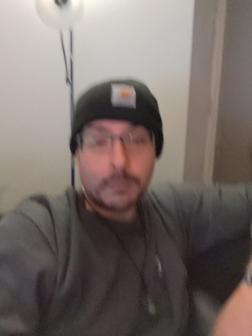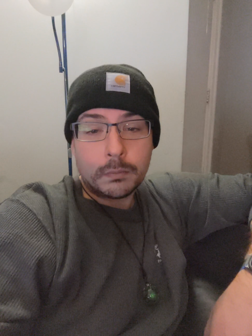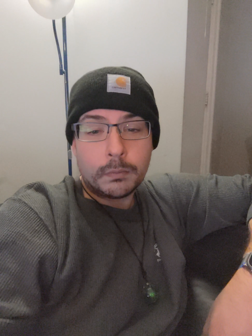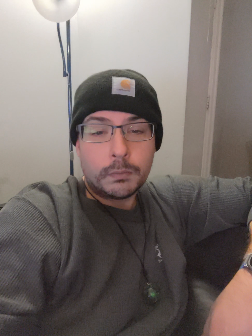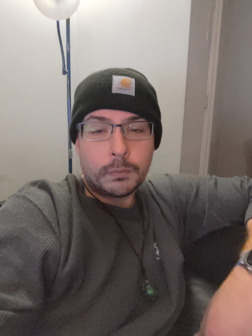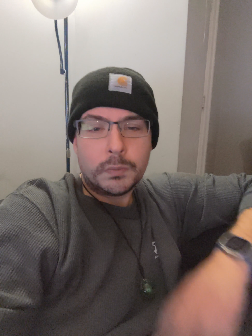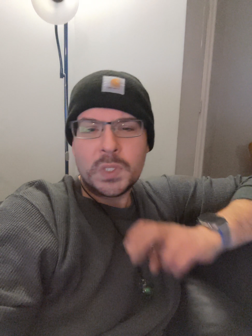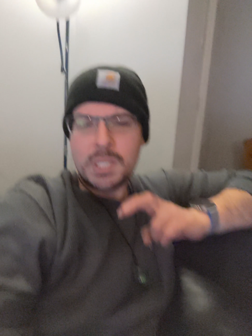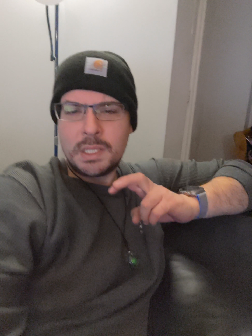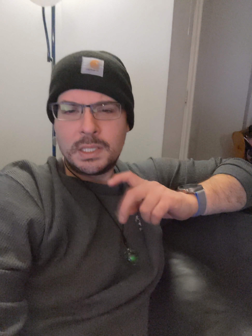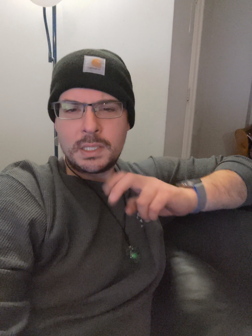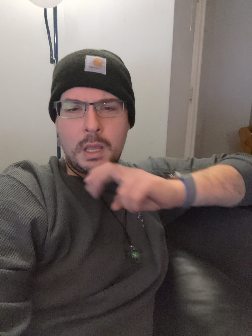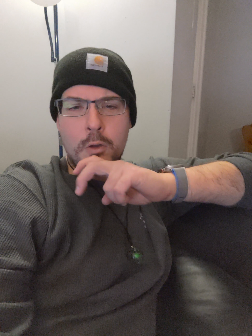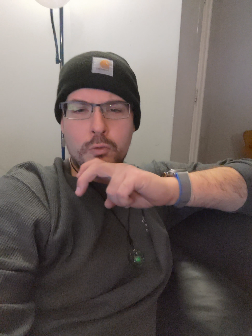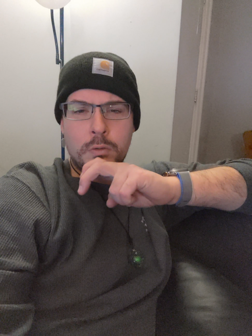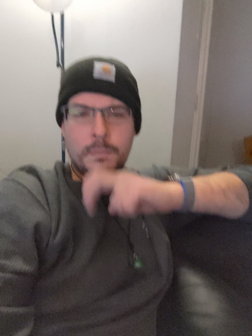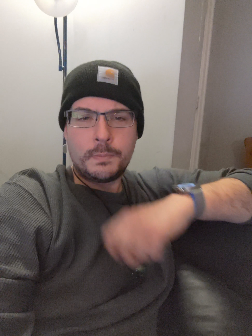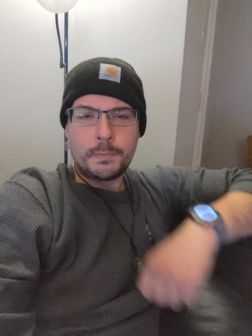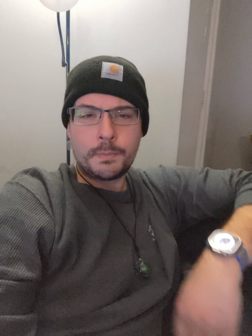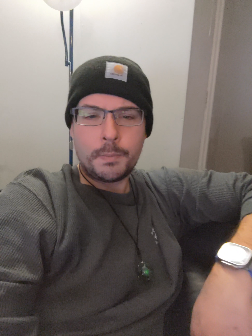stairs